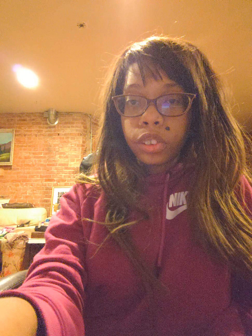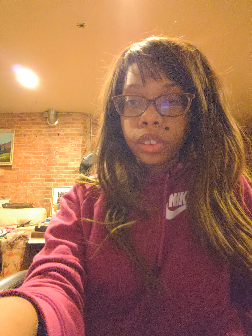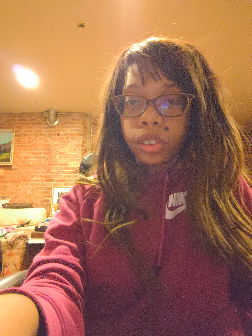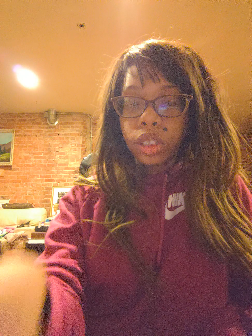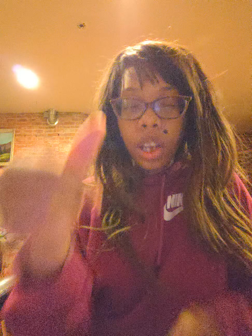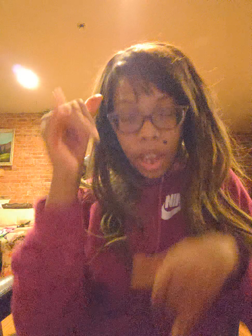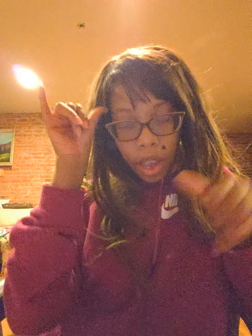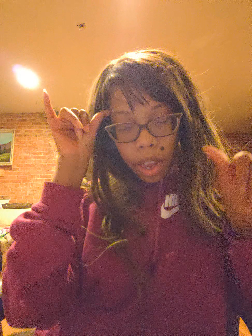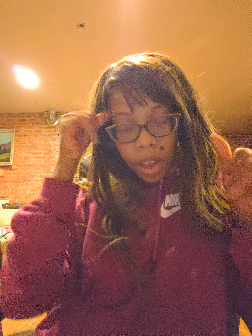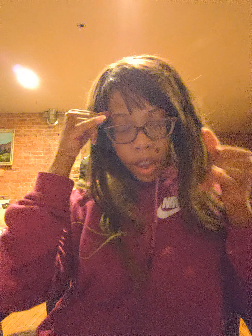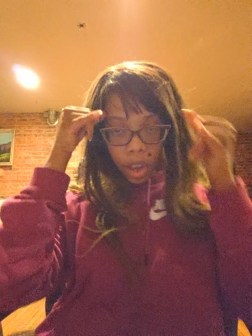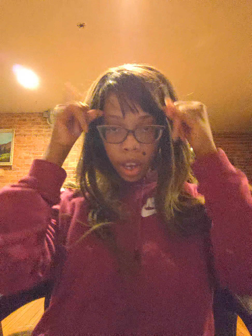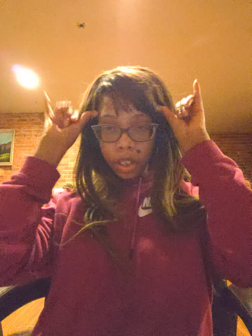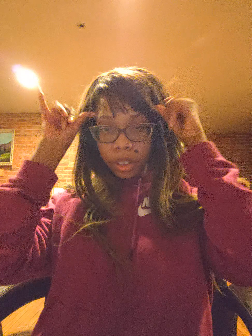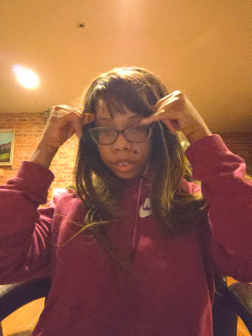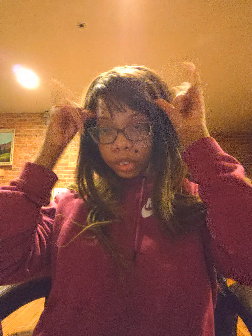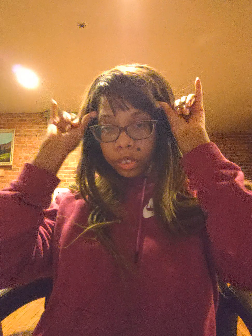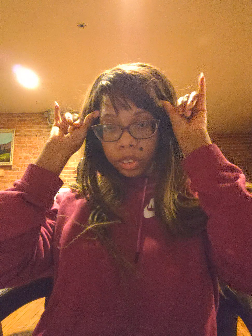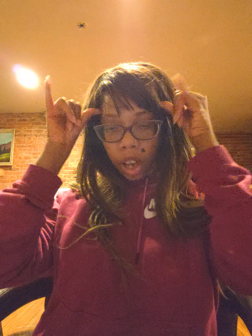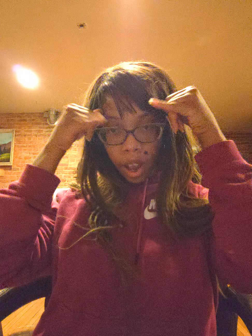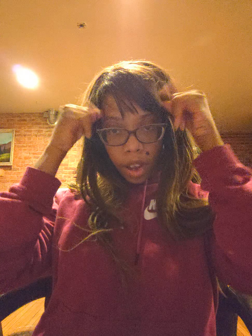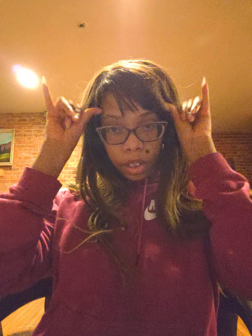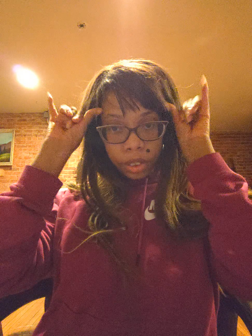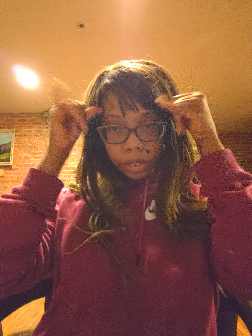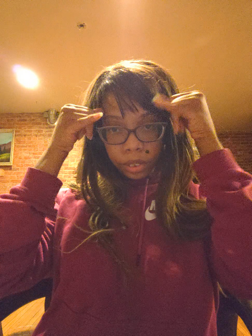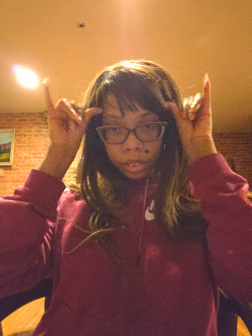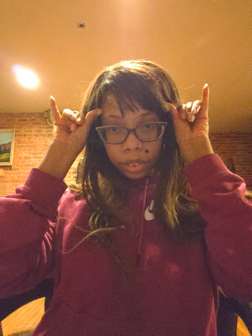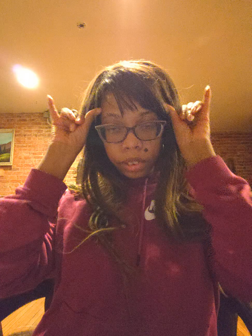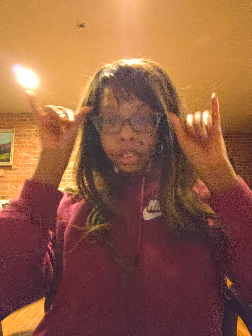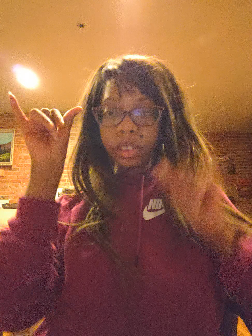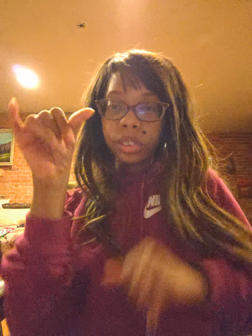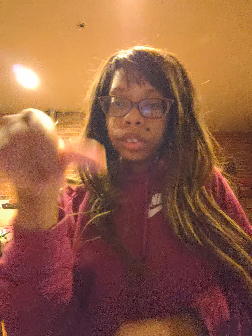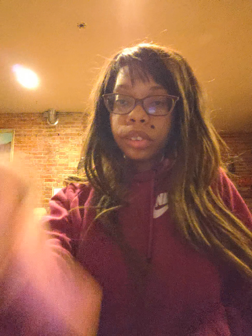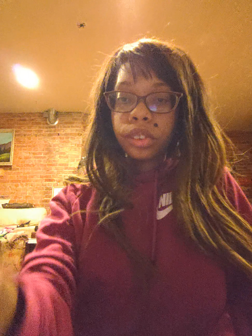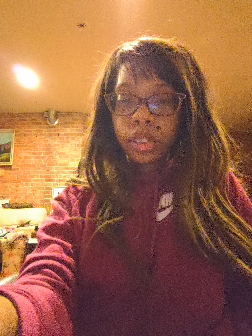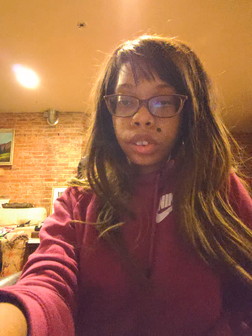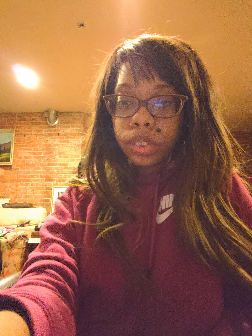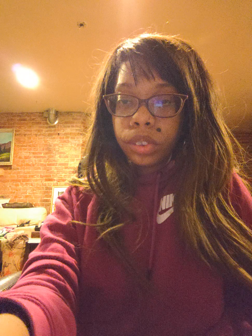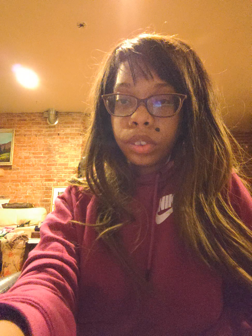cow